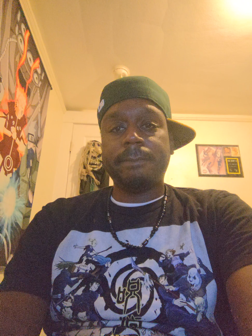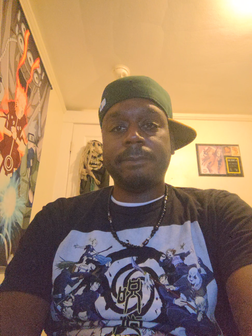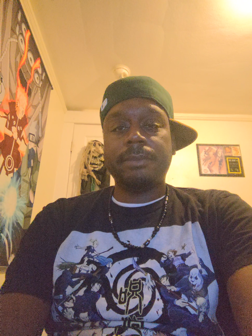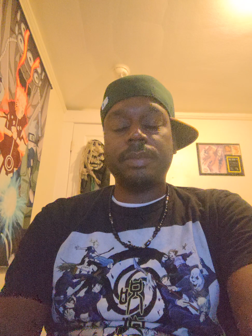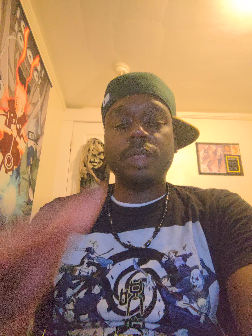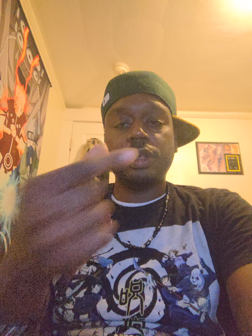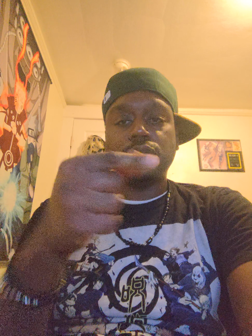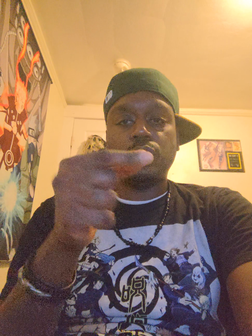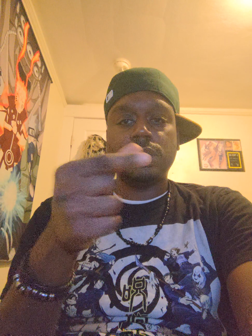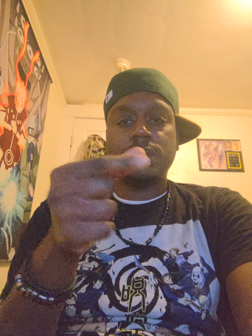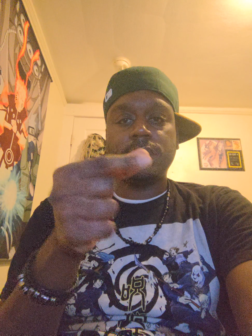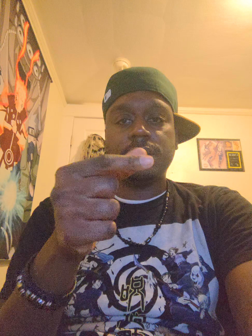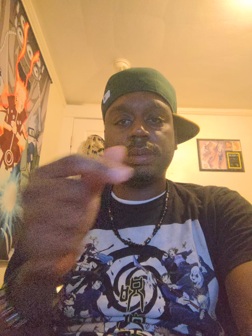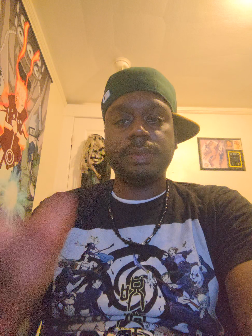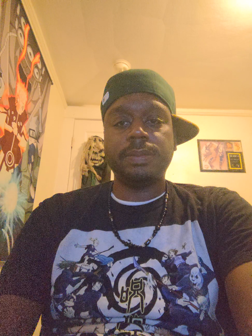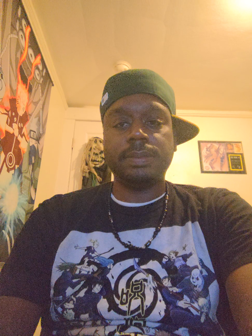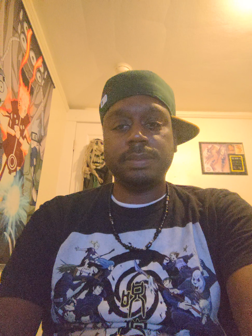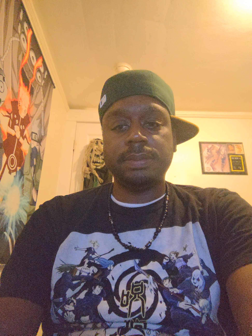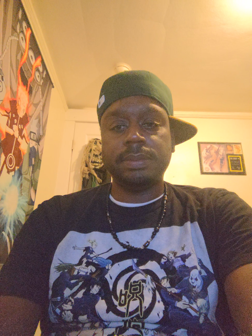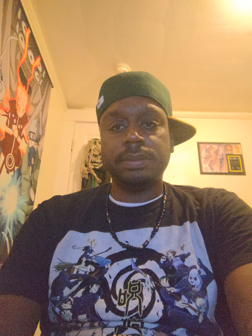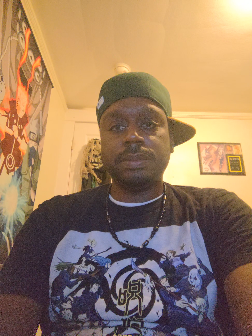green